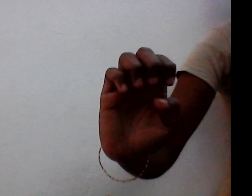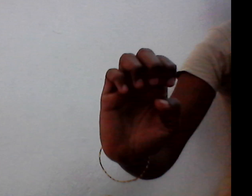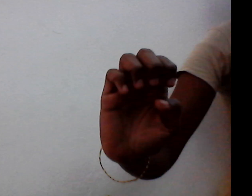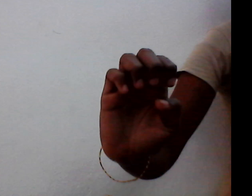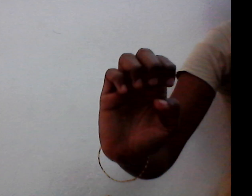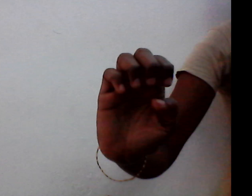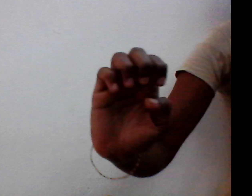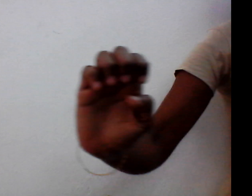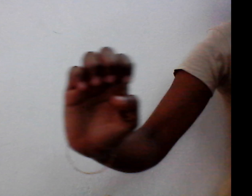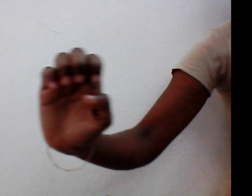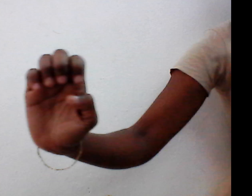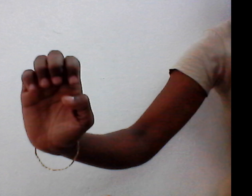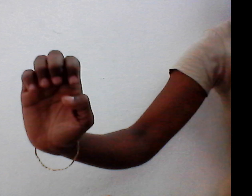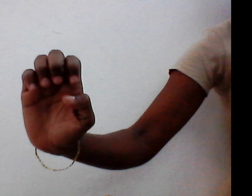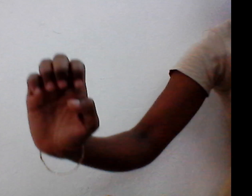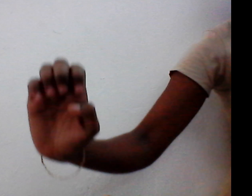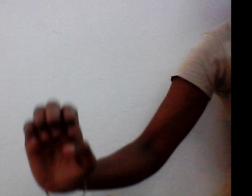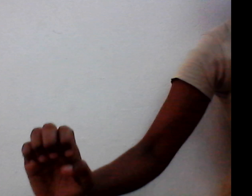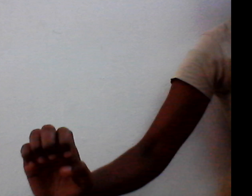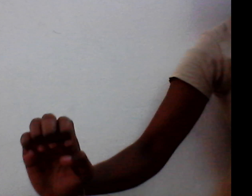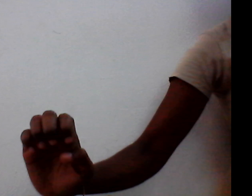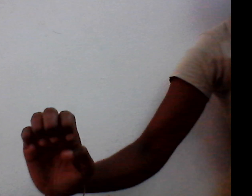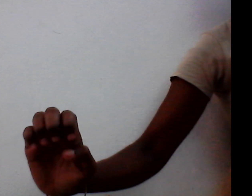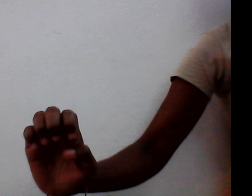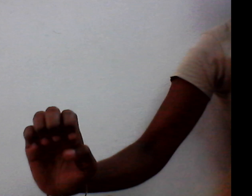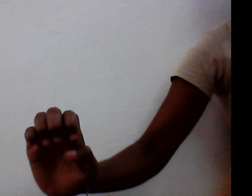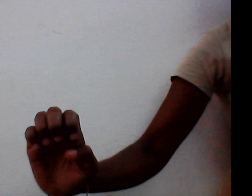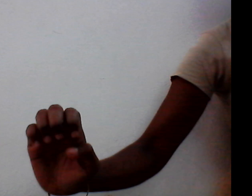ഈ